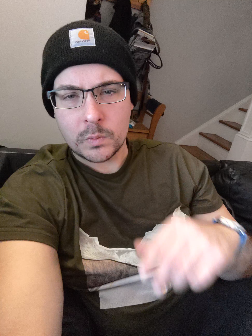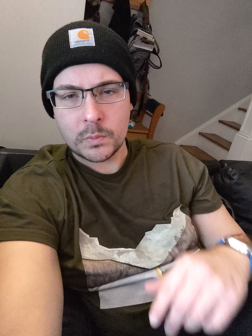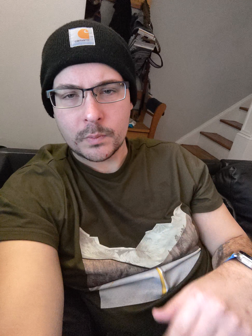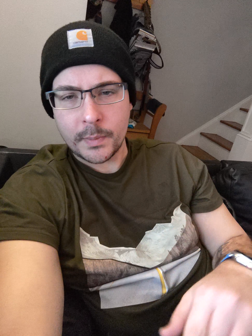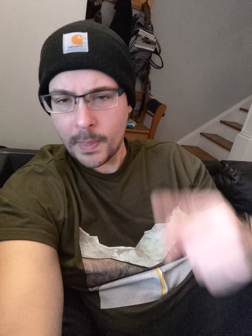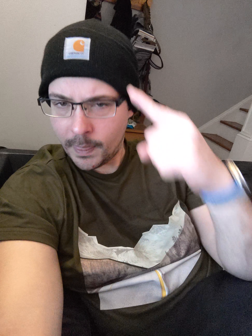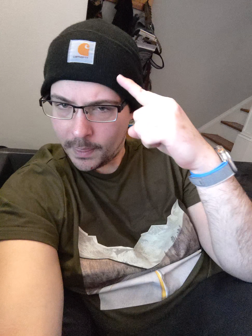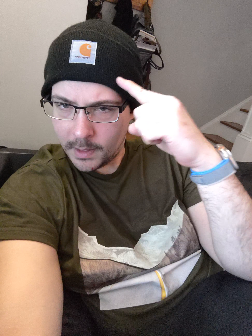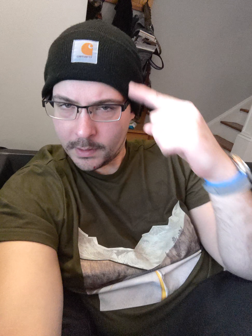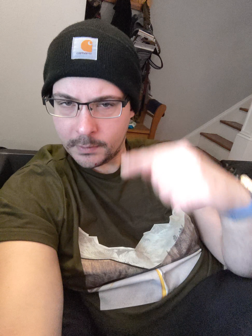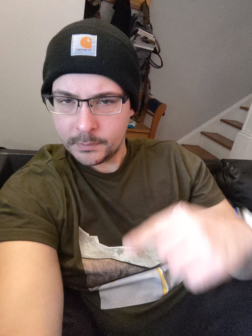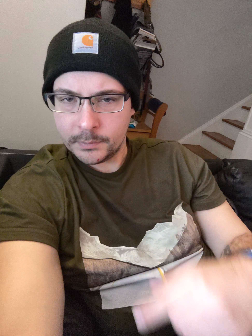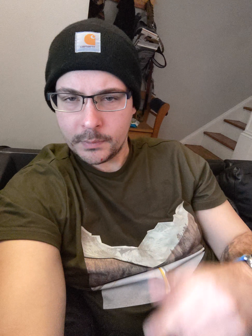think